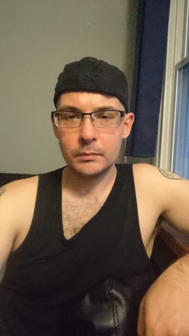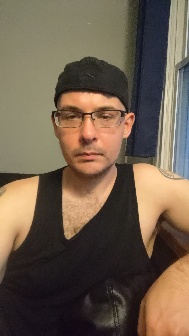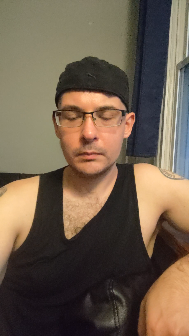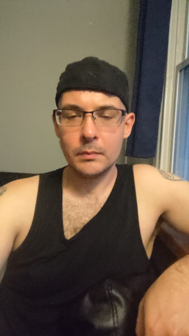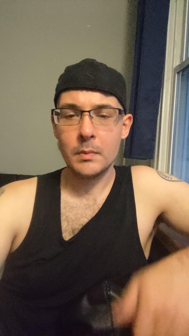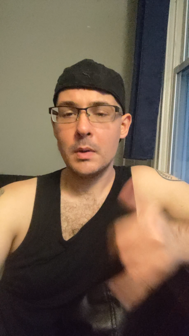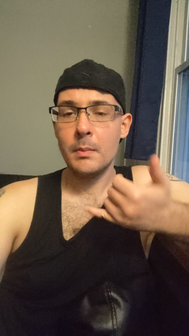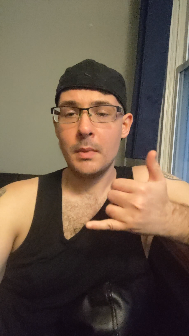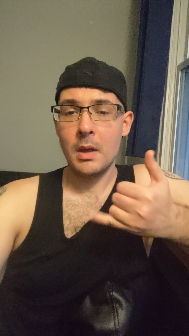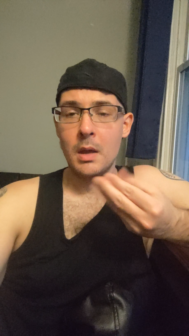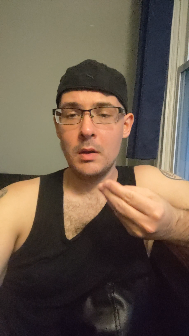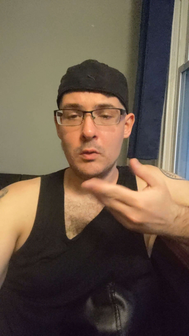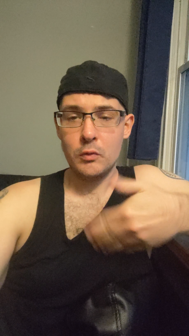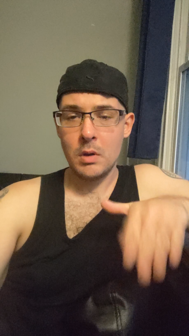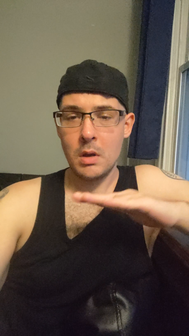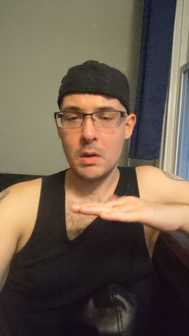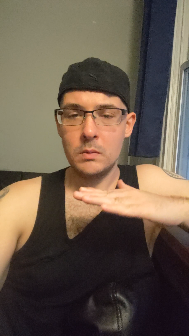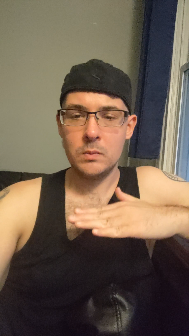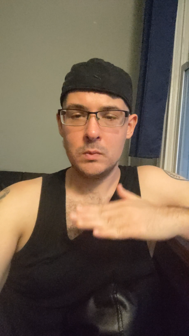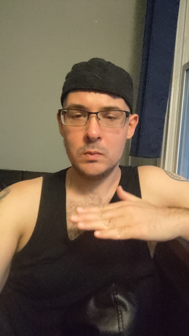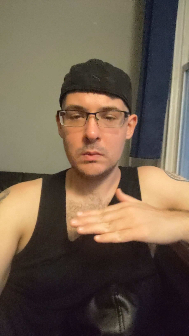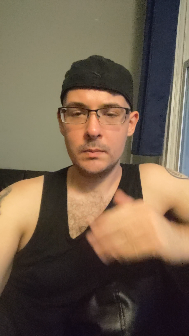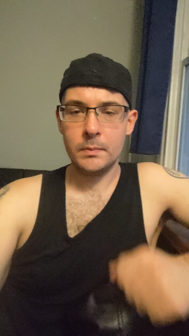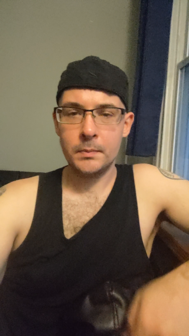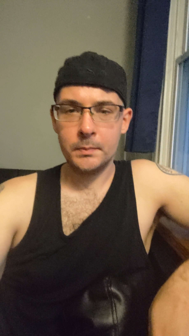playground